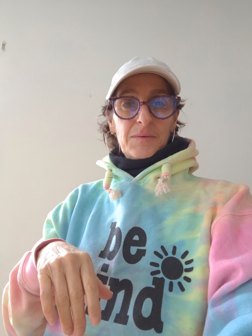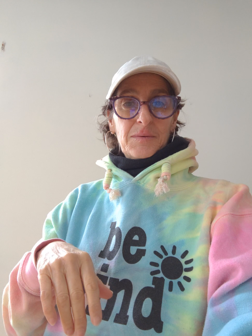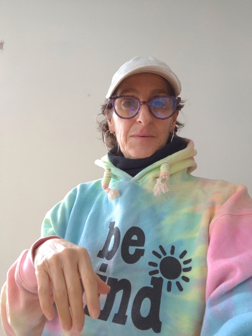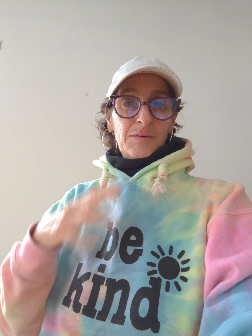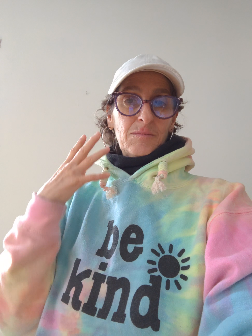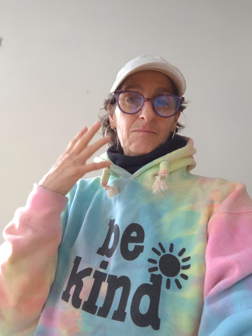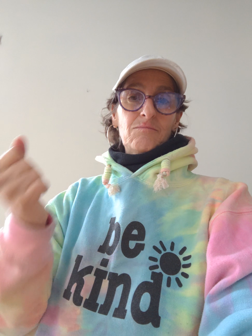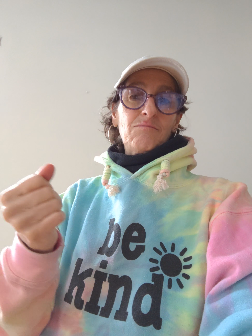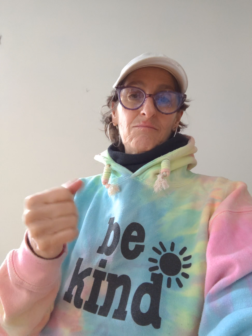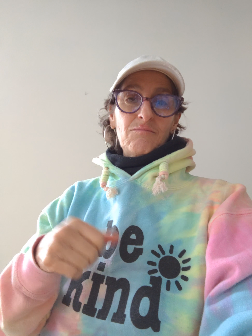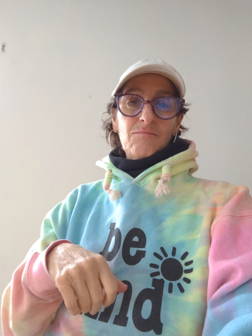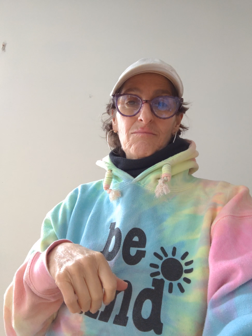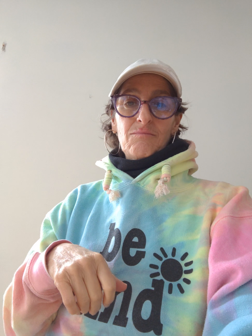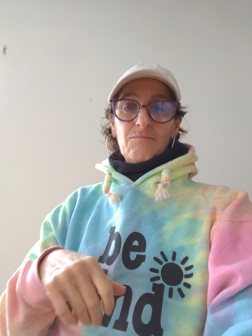go